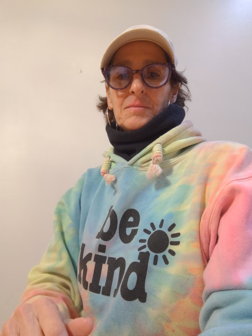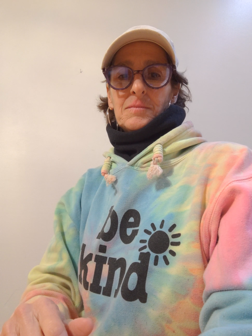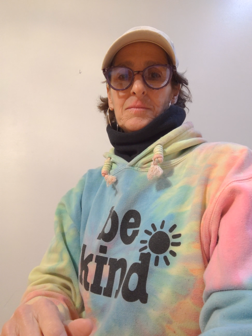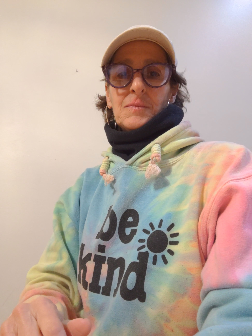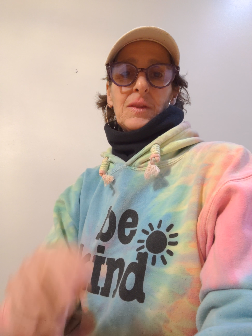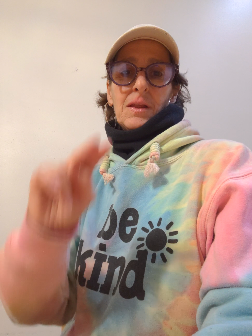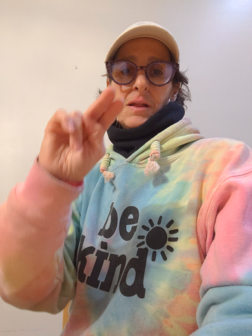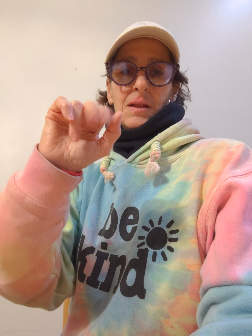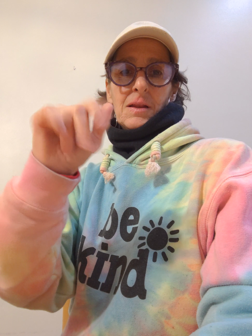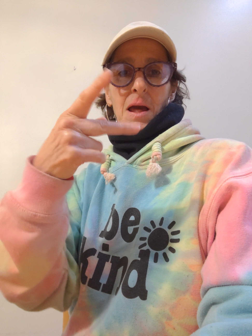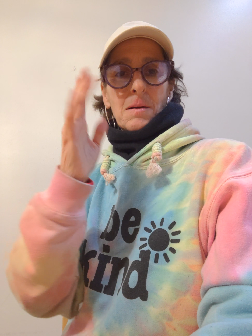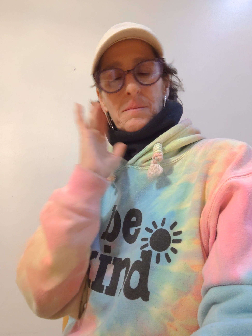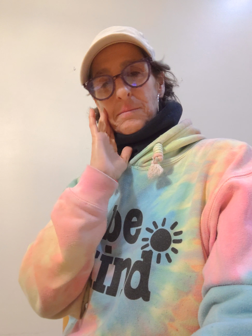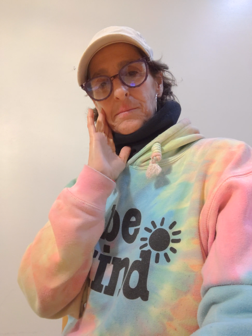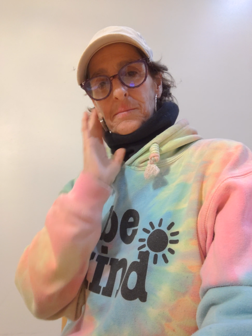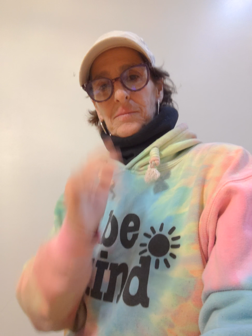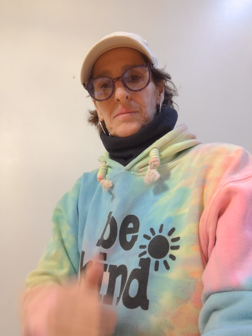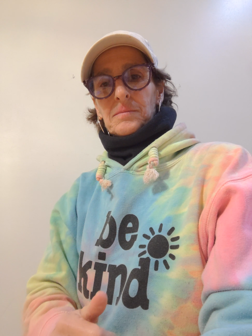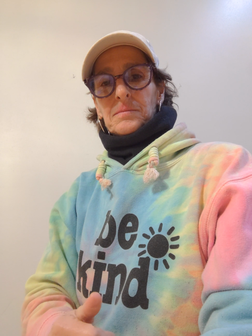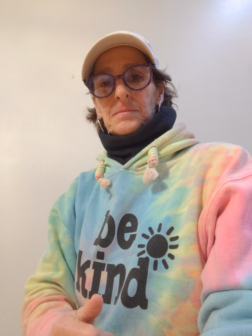nap